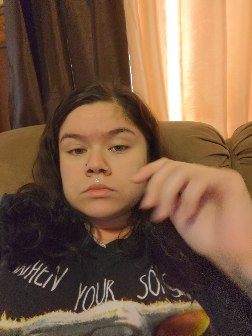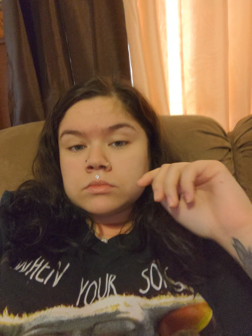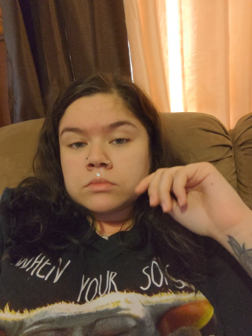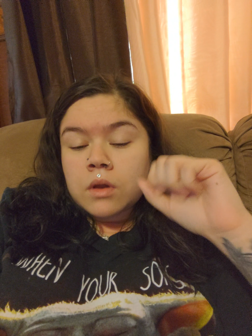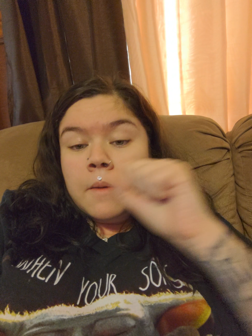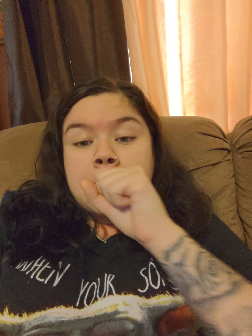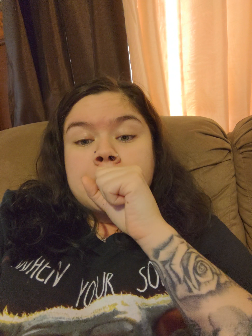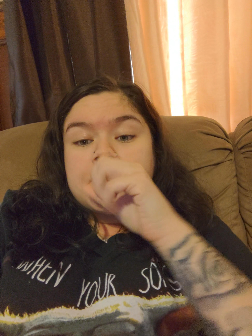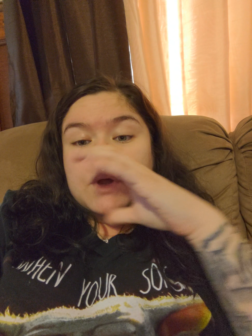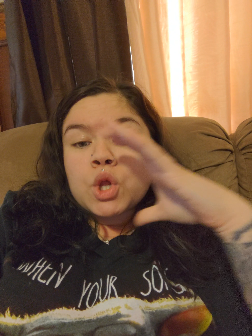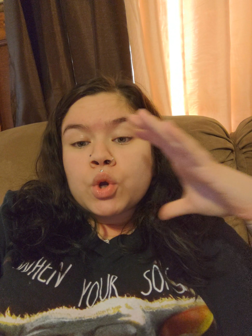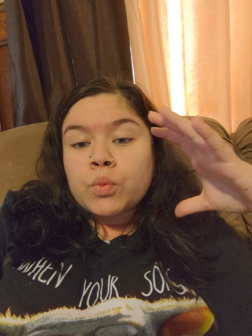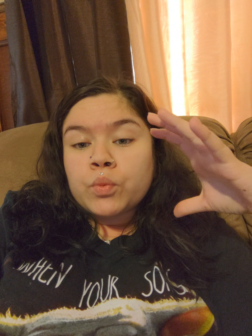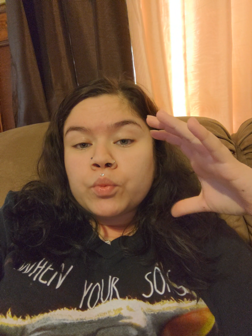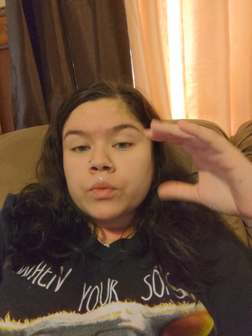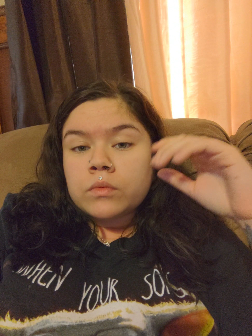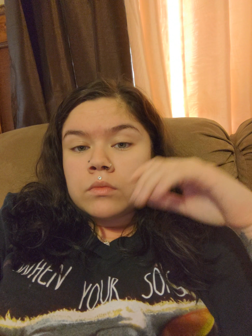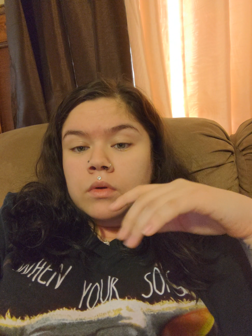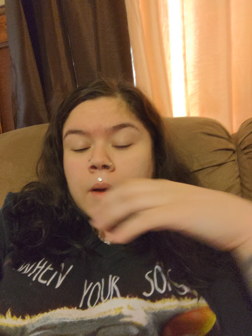balloon